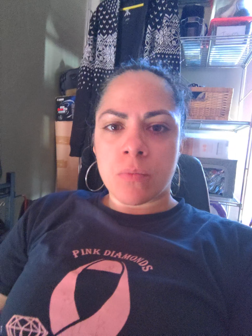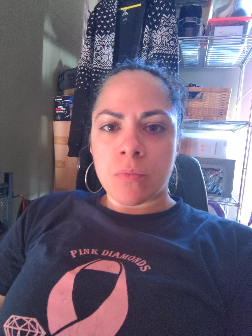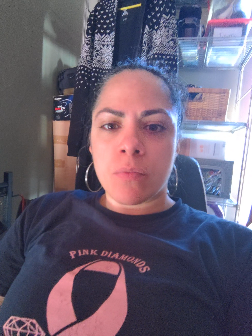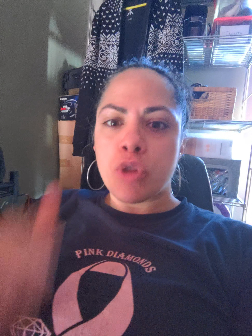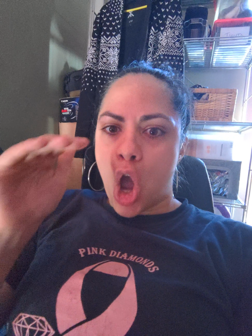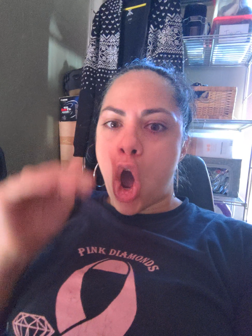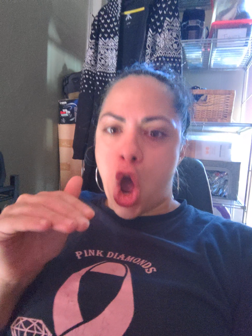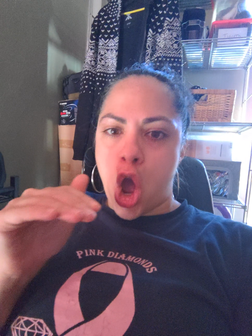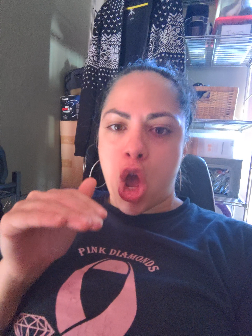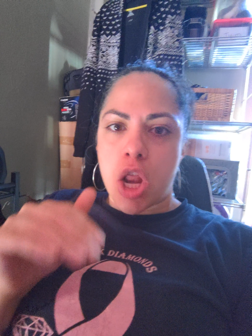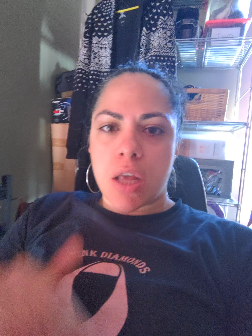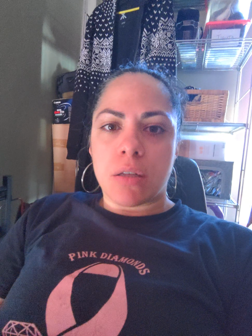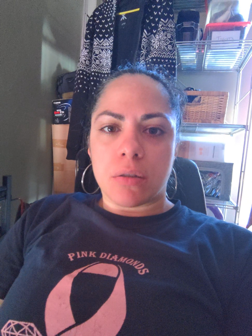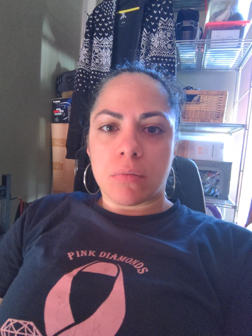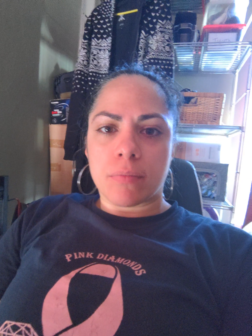on